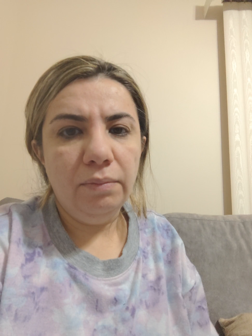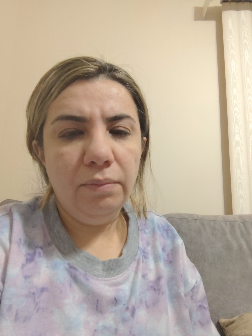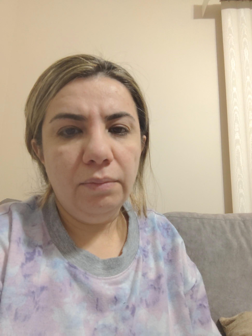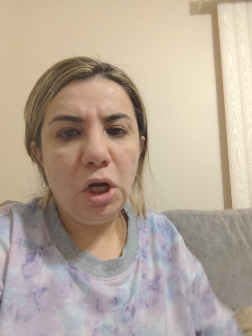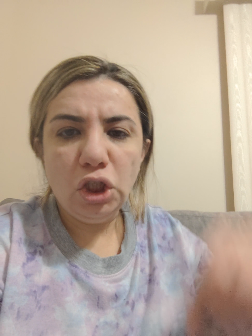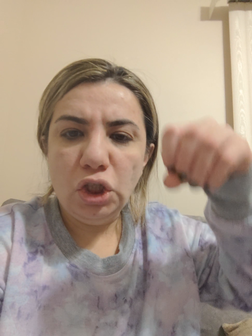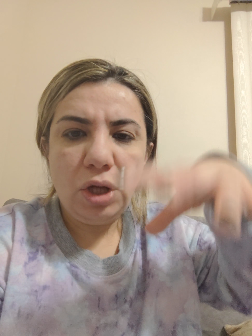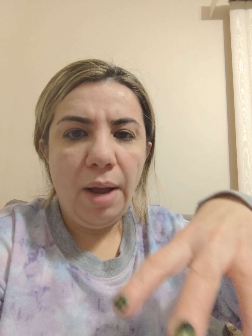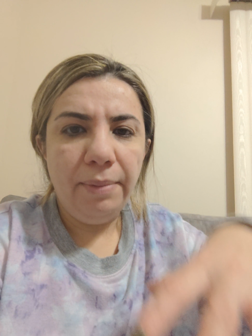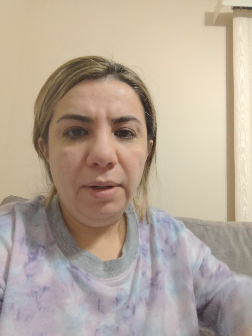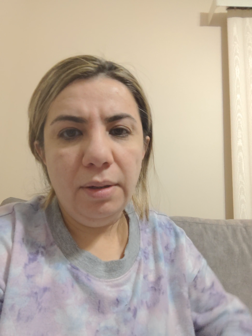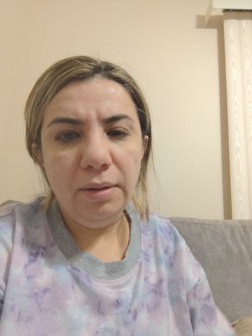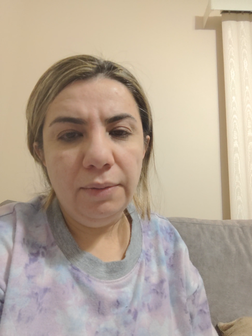drop